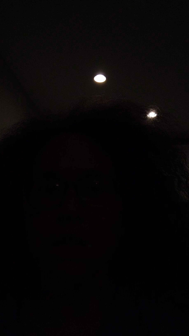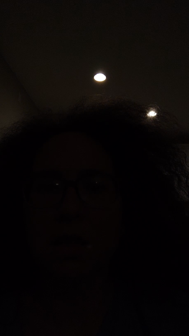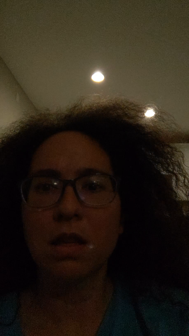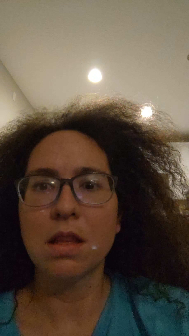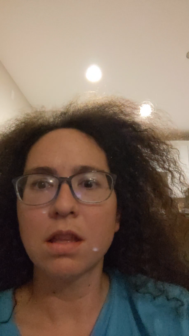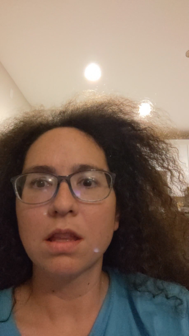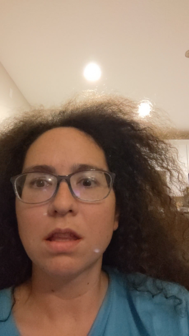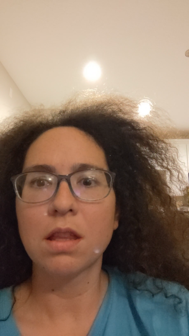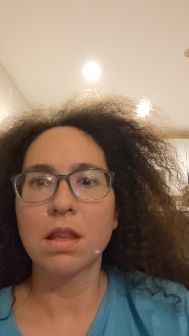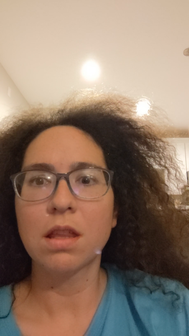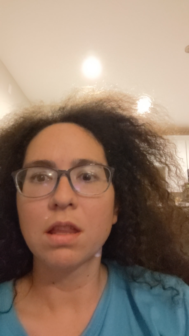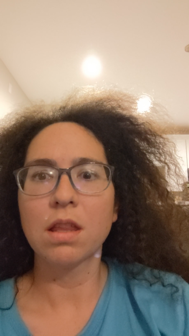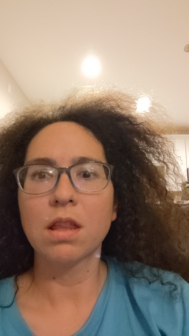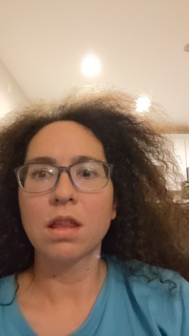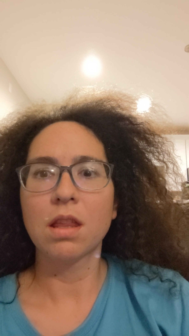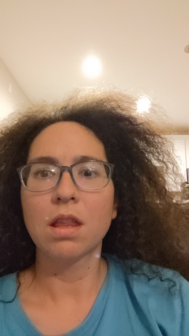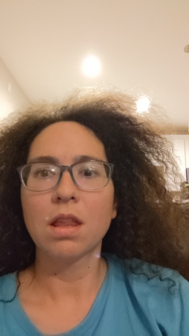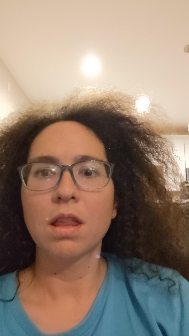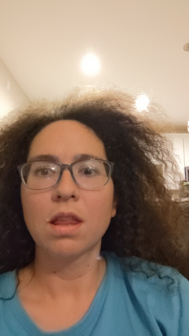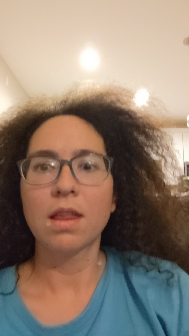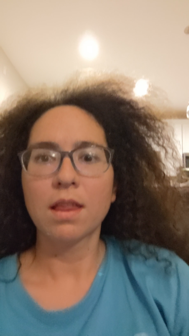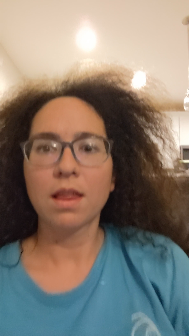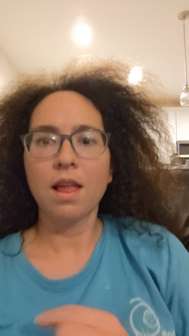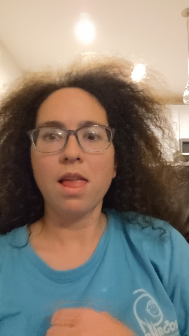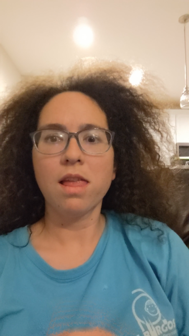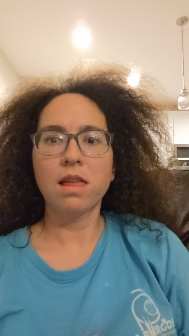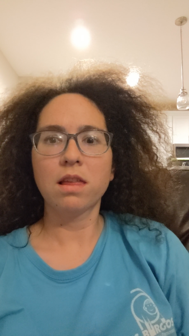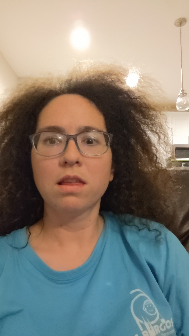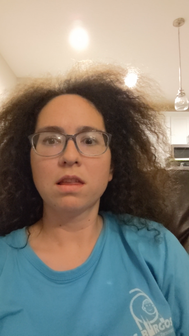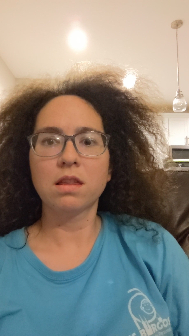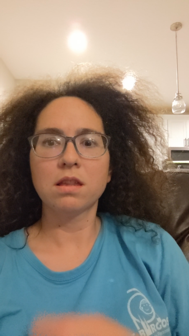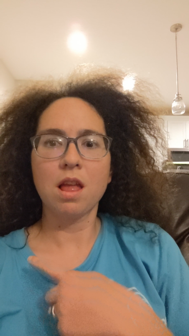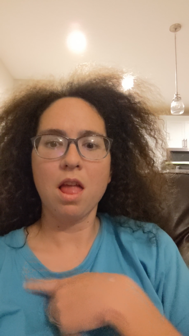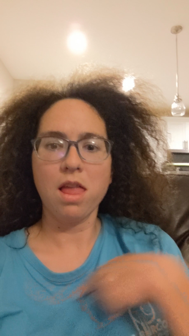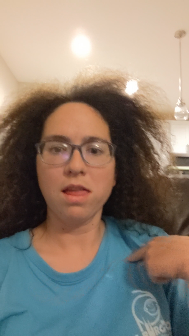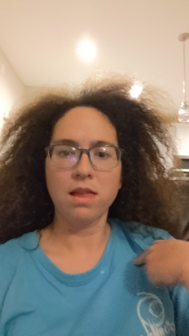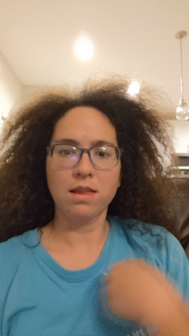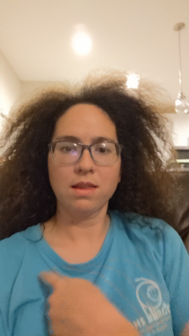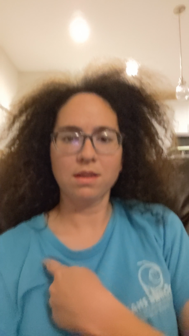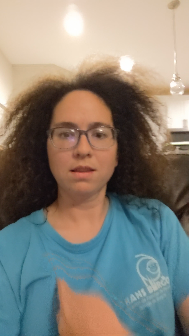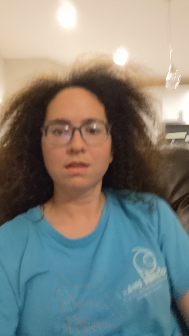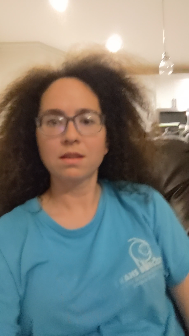bib